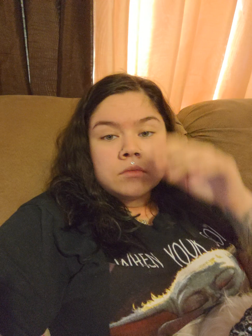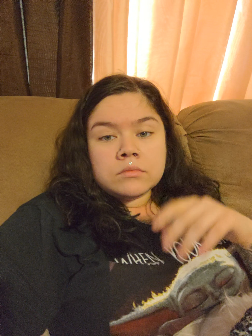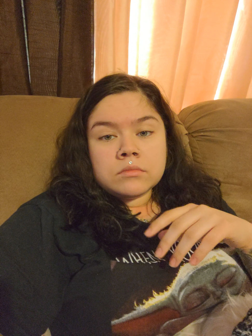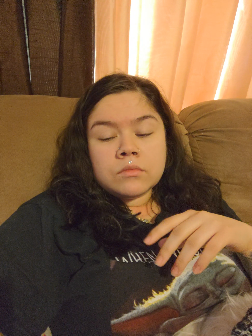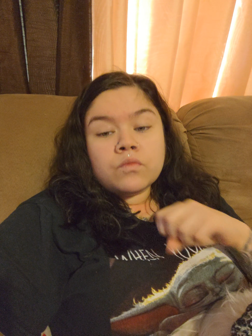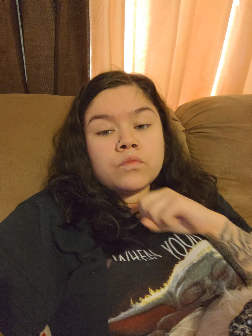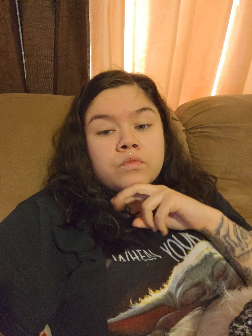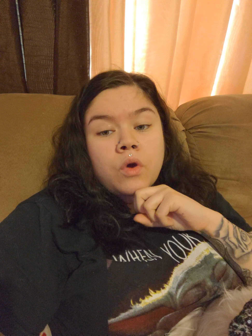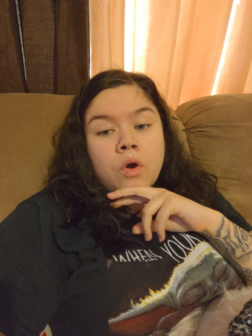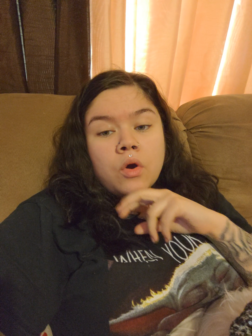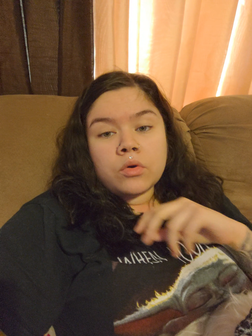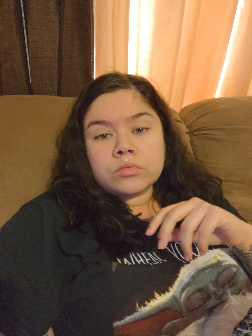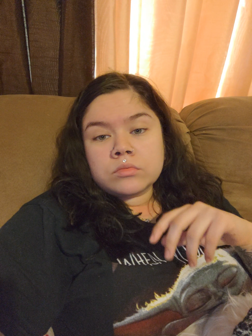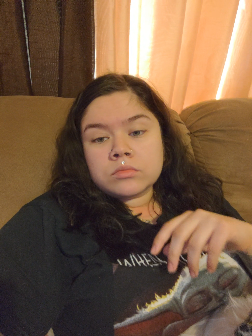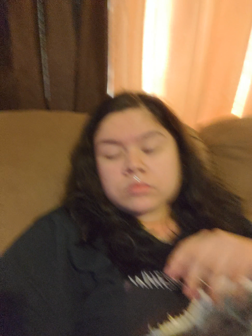frog